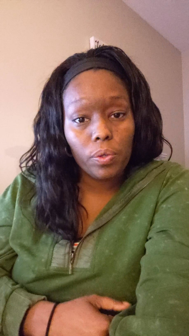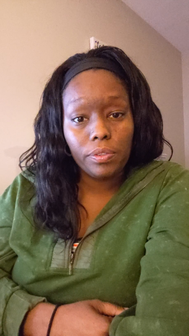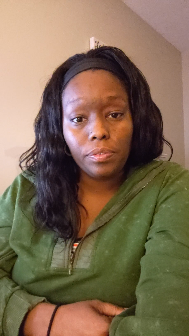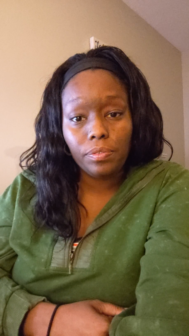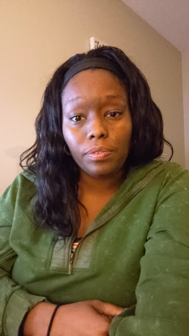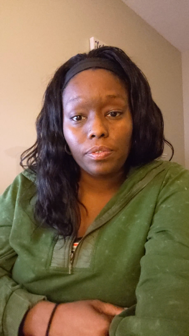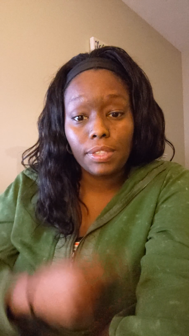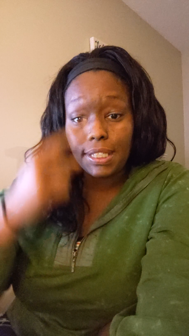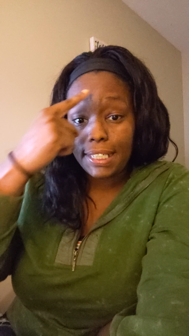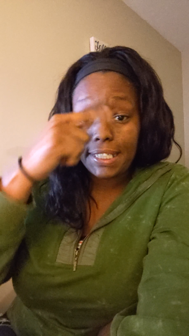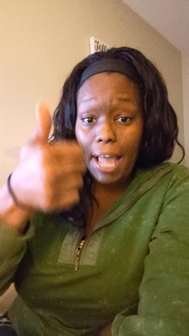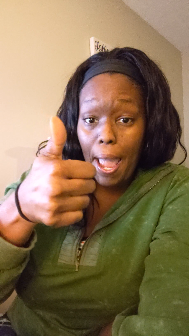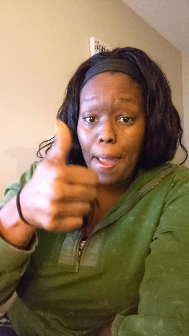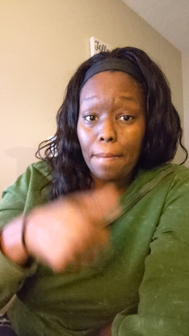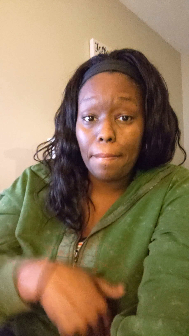dime